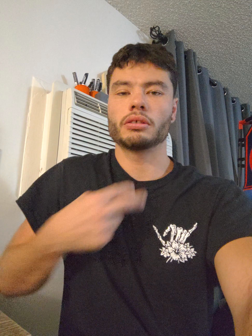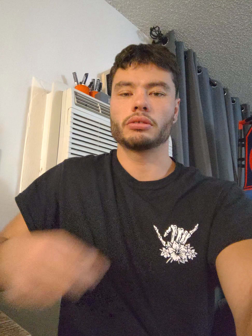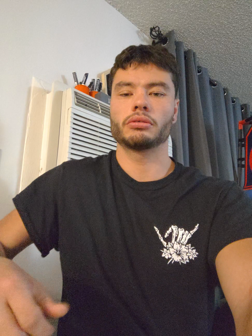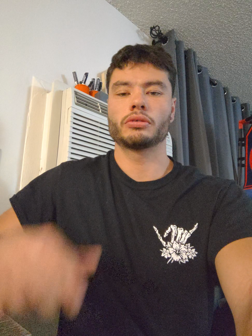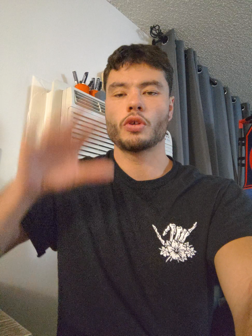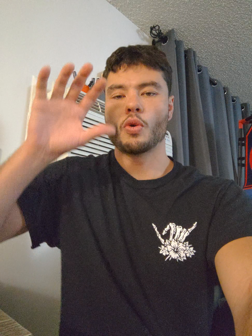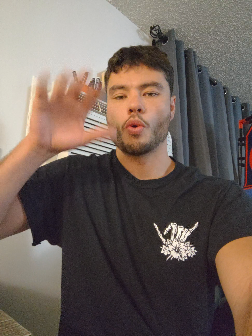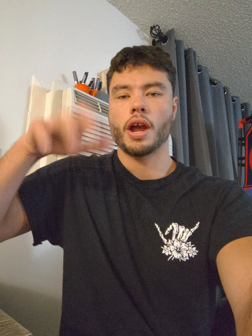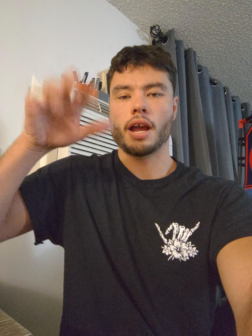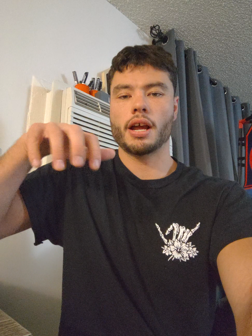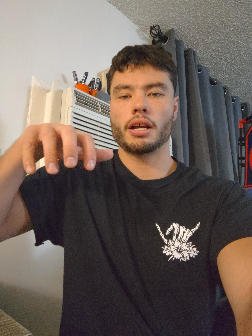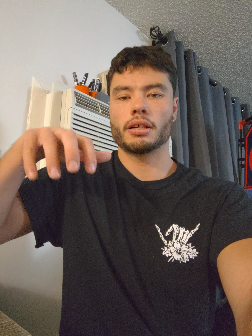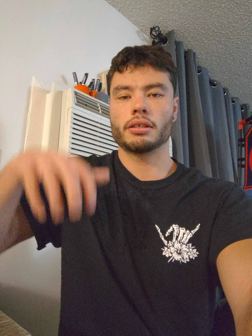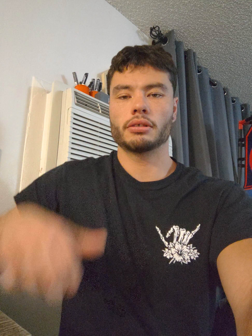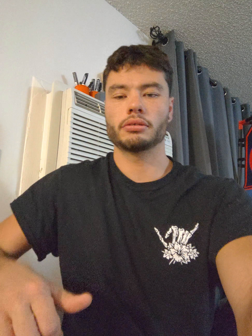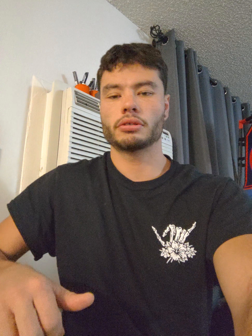rain